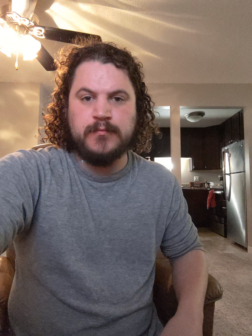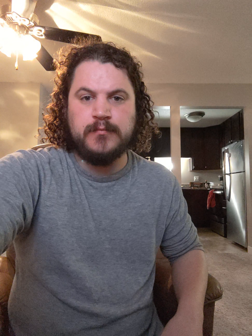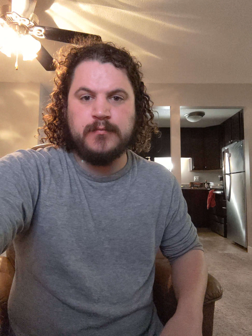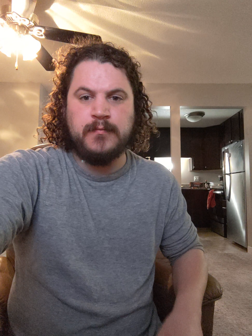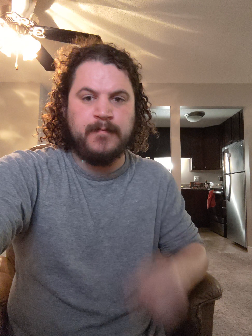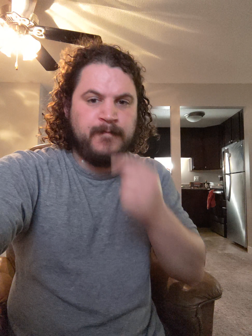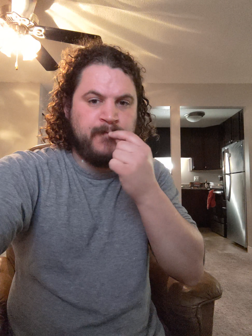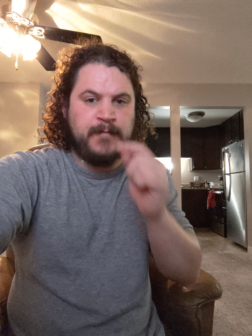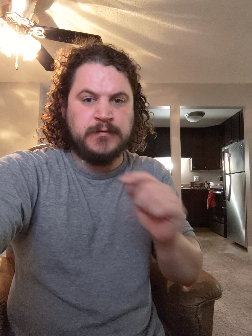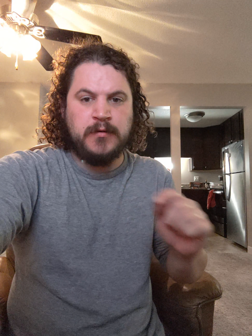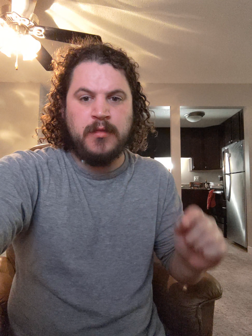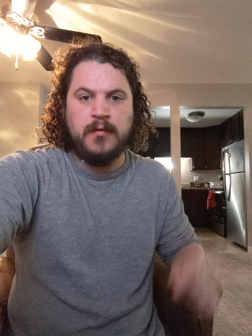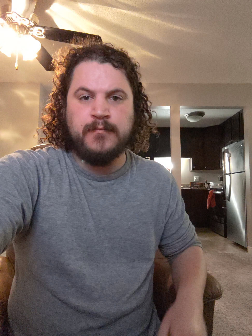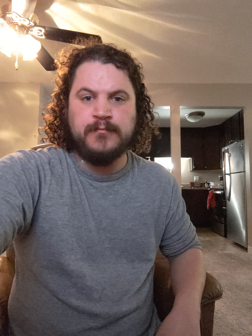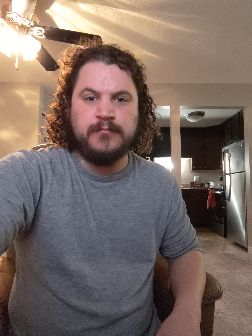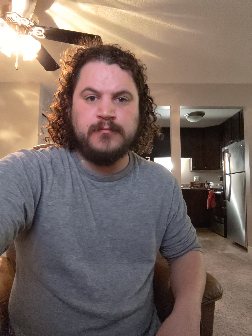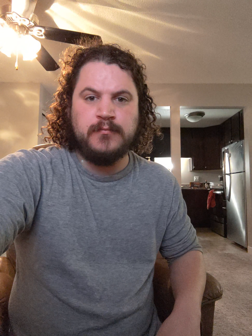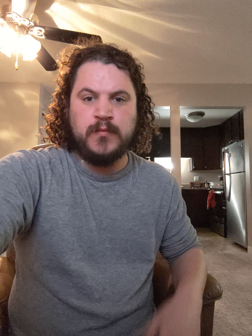pencil